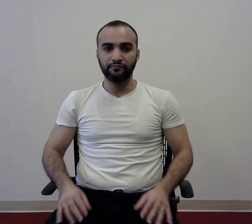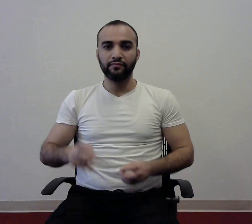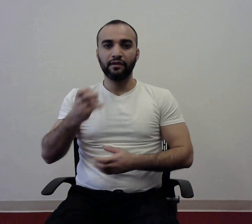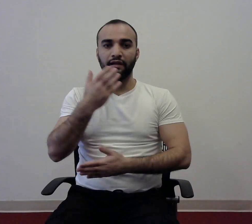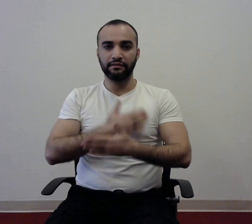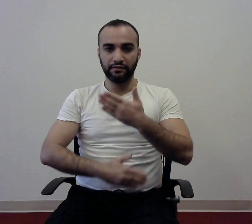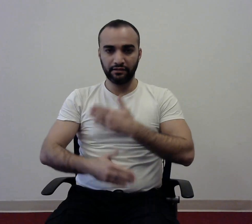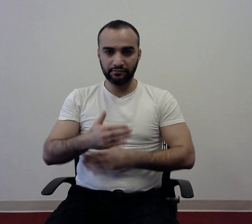əlil